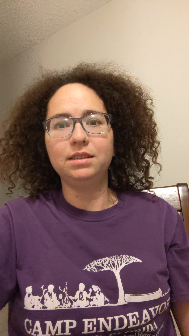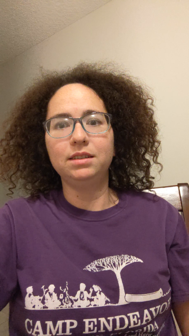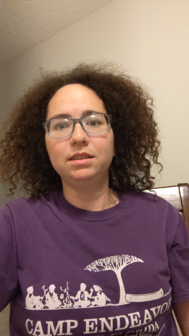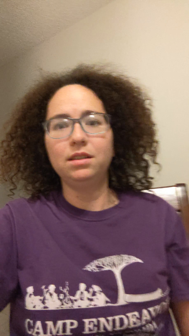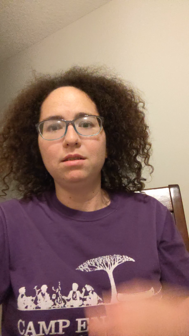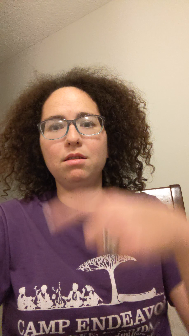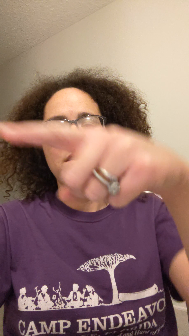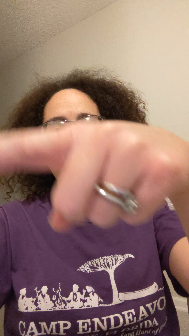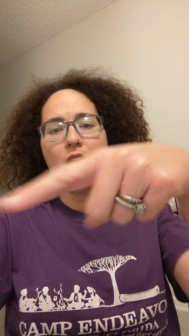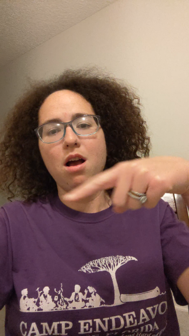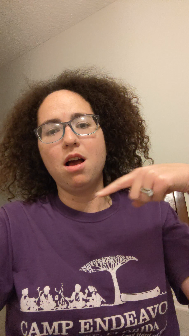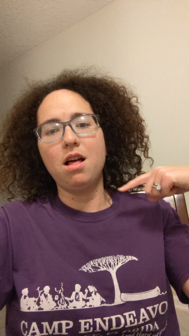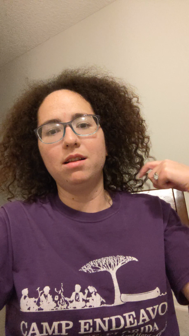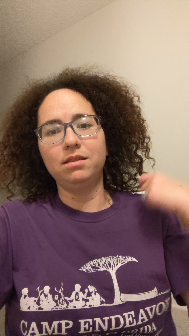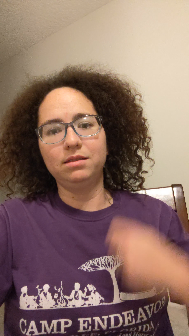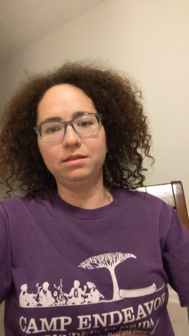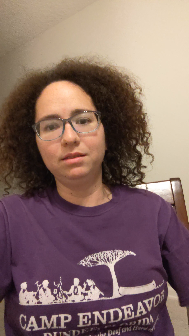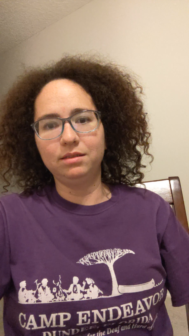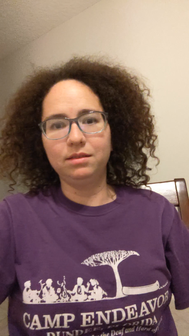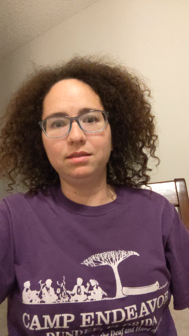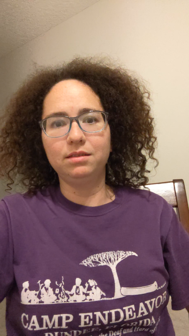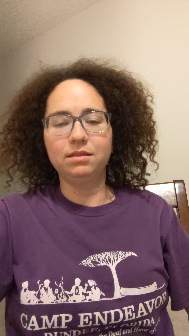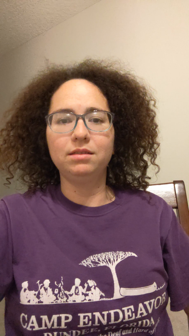long